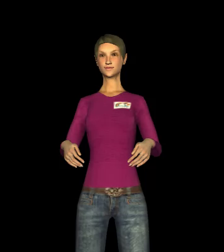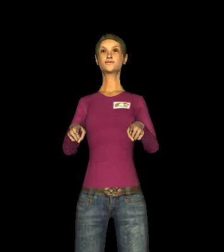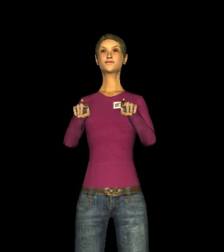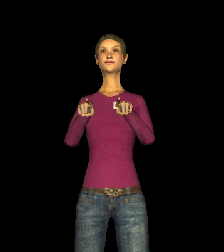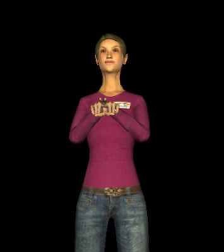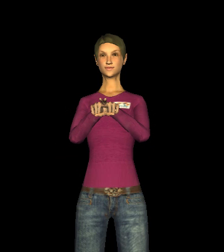نفس